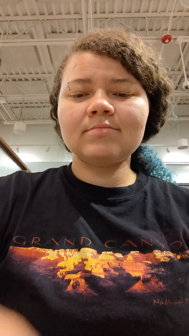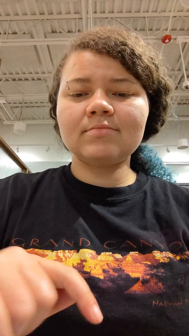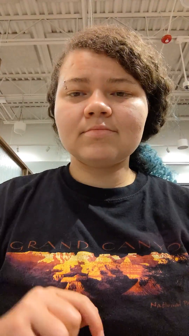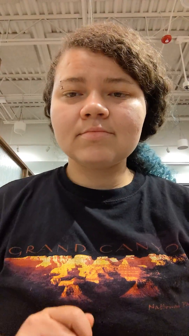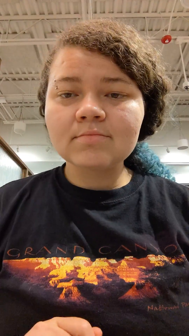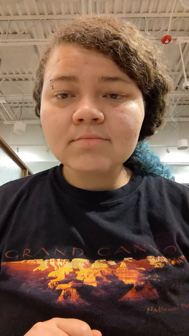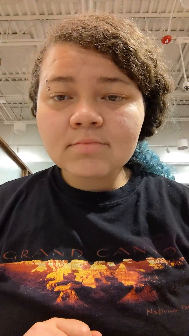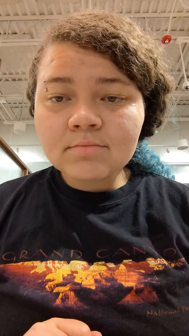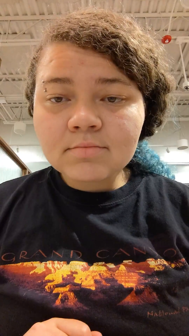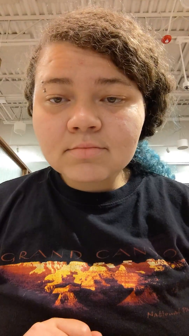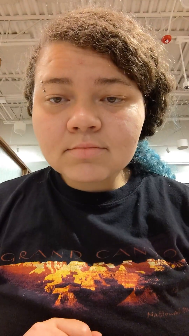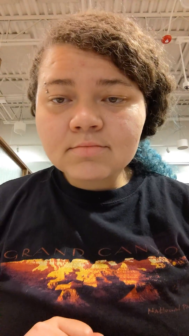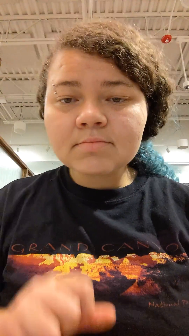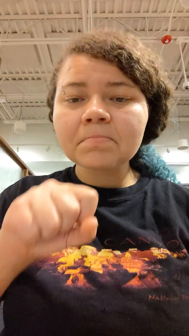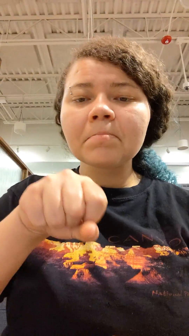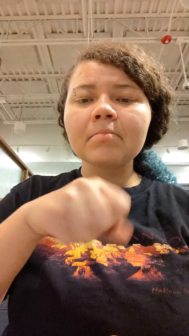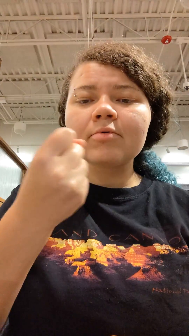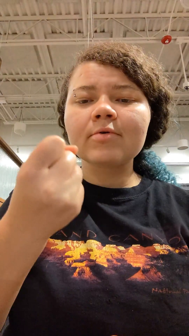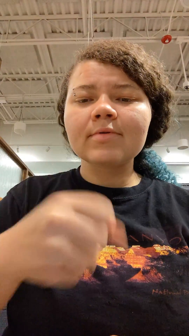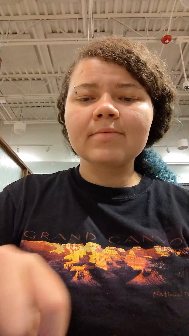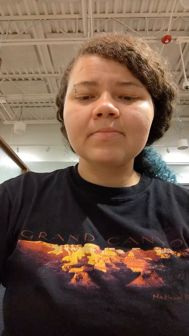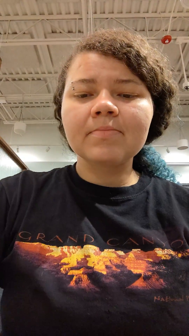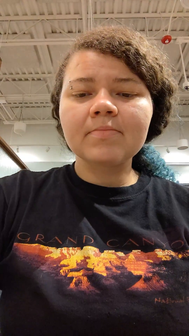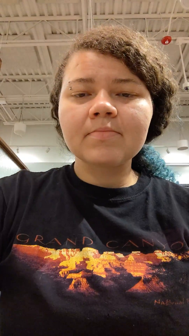break